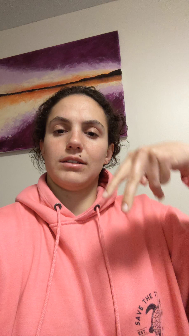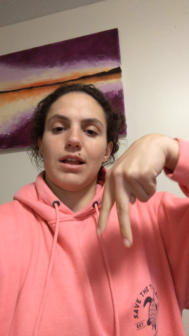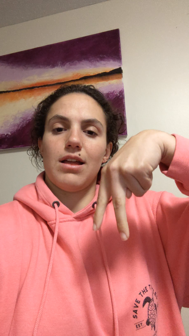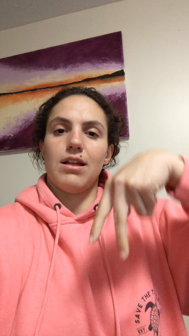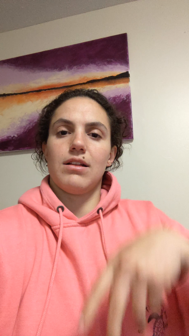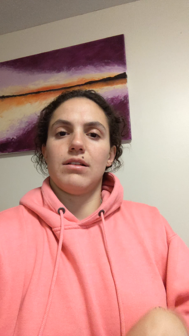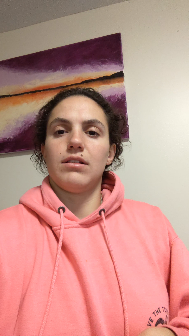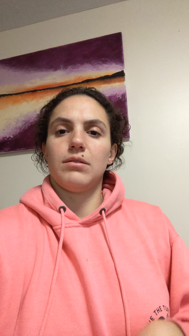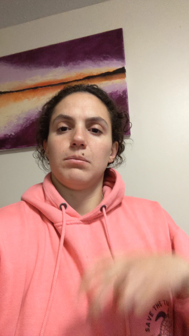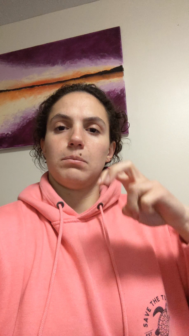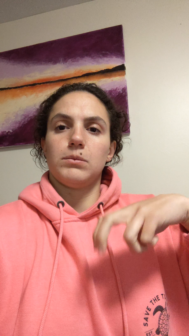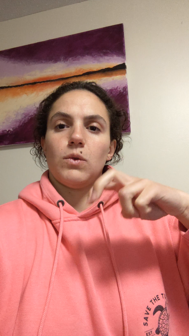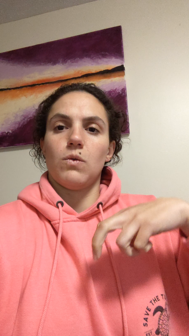potato